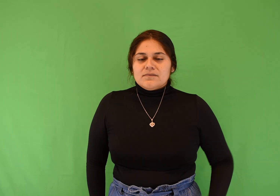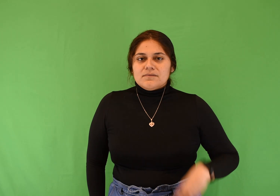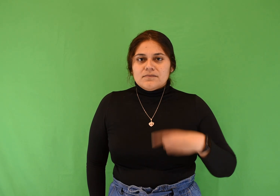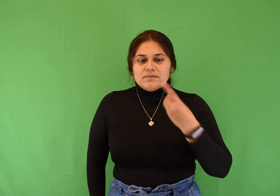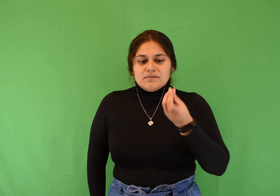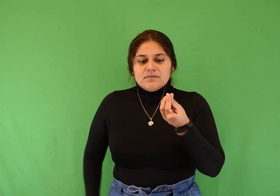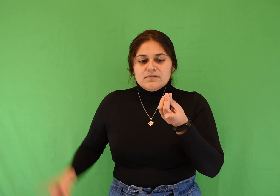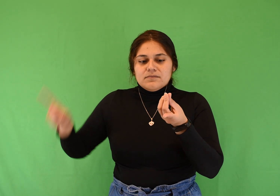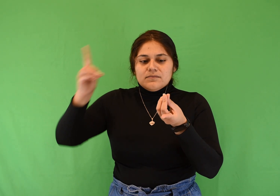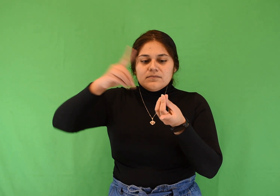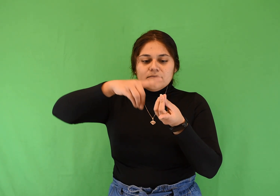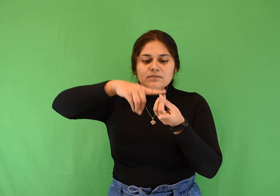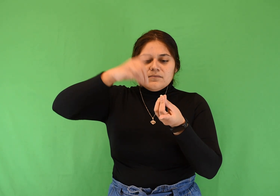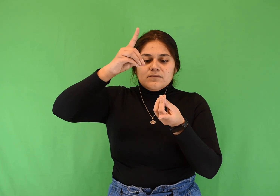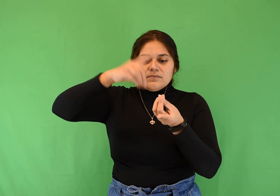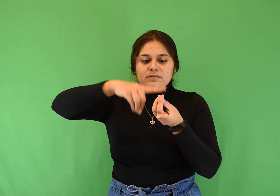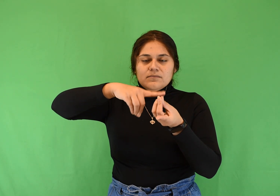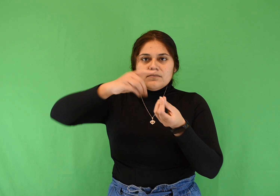dónde